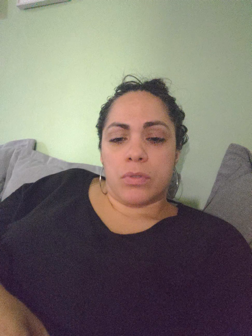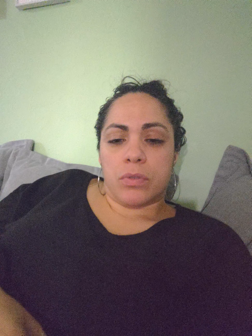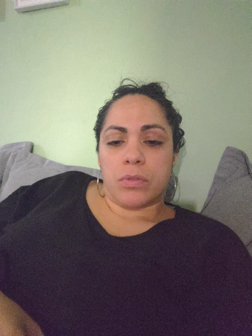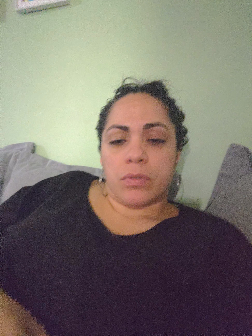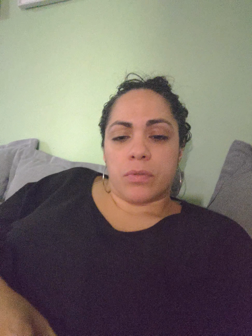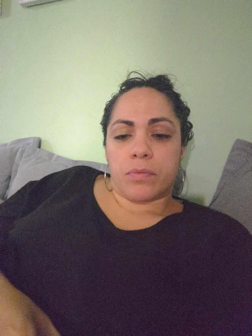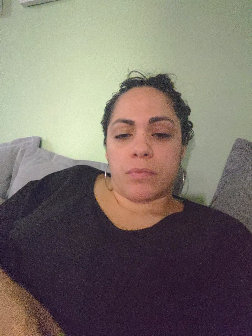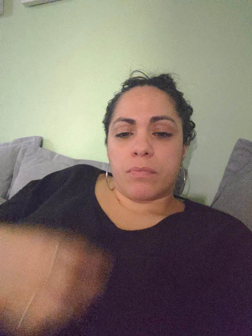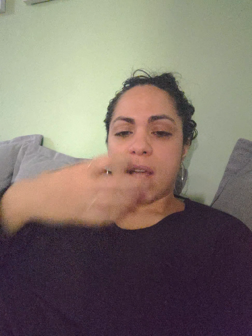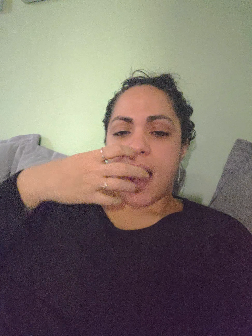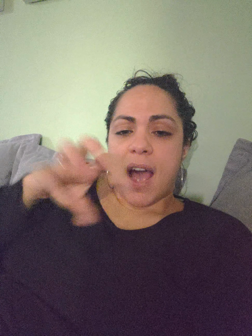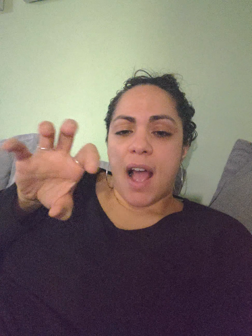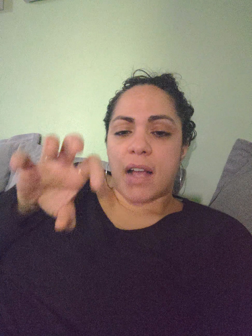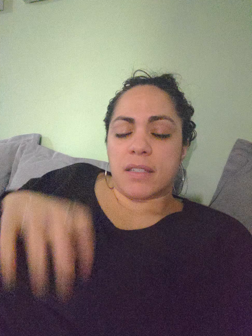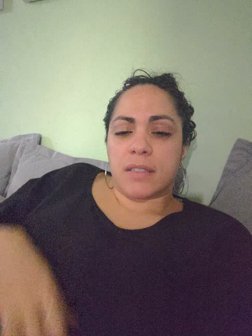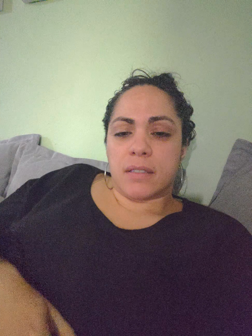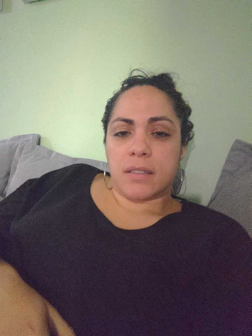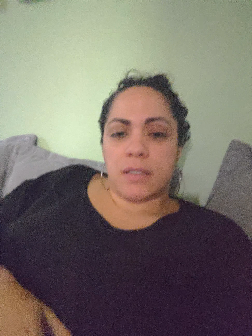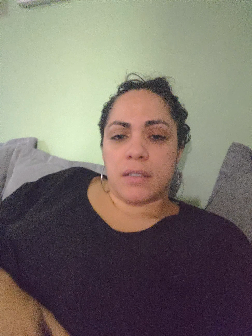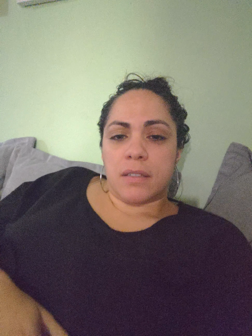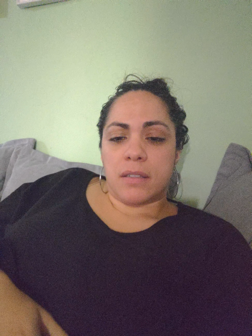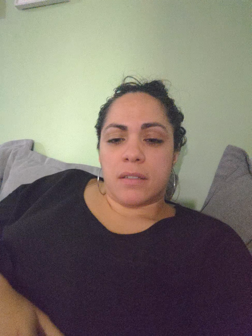hot